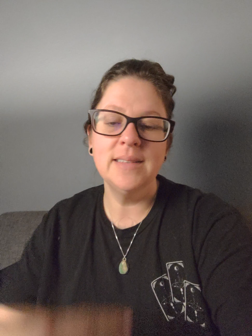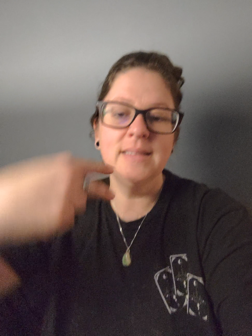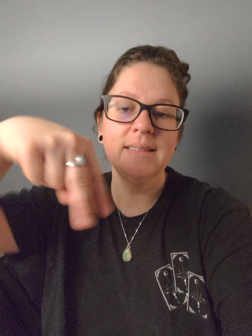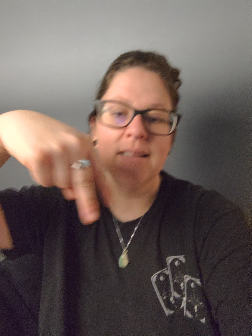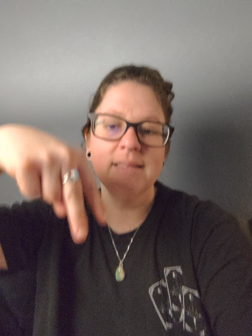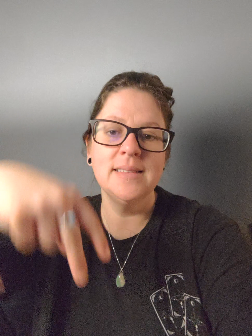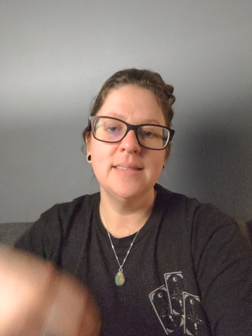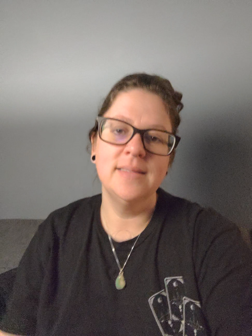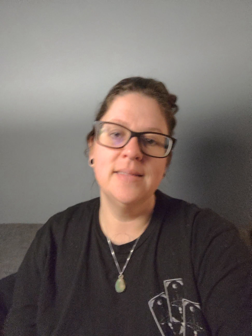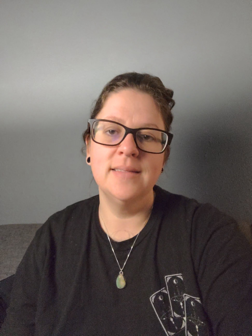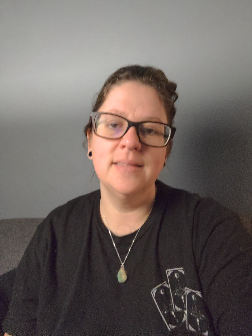dance